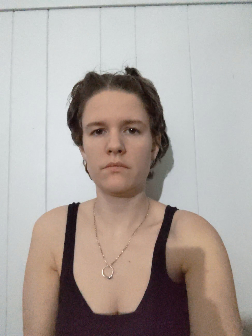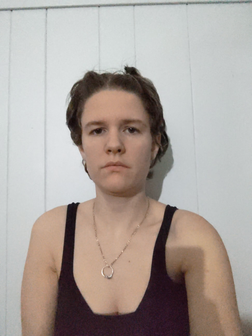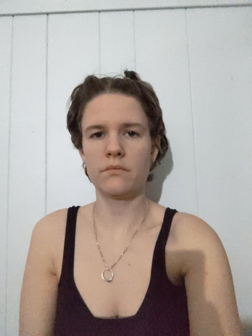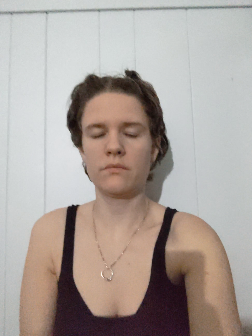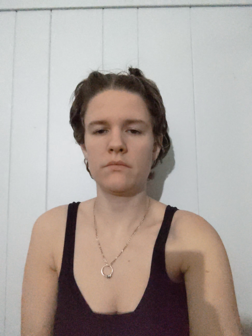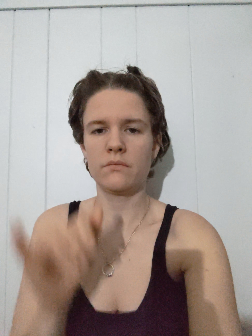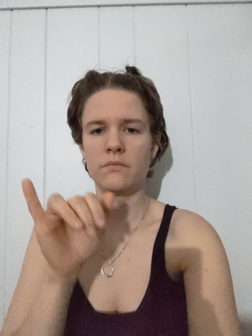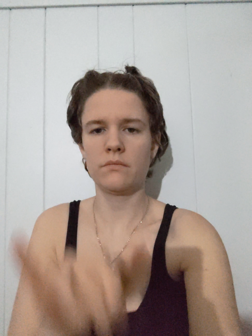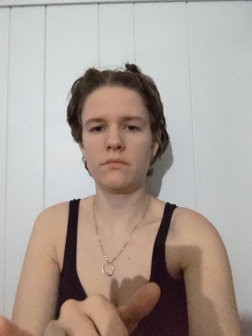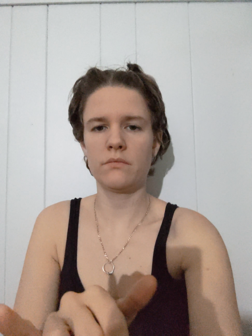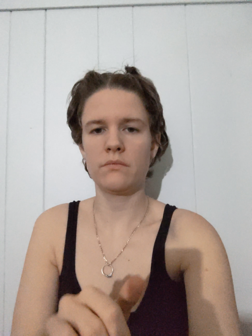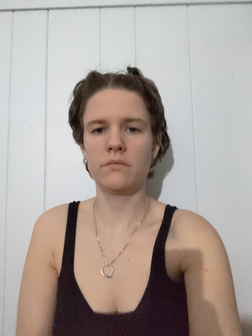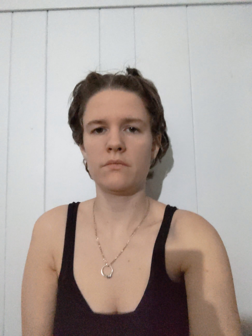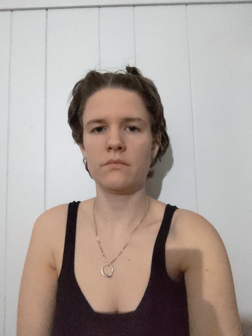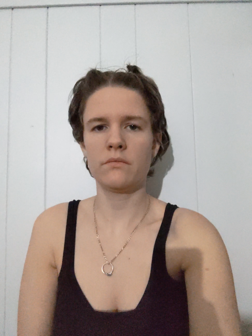stay